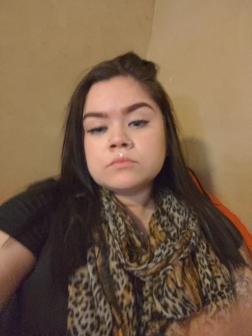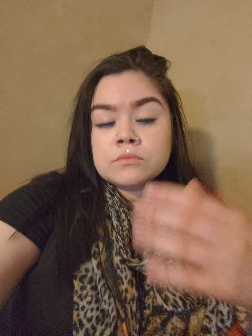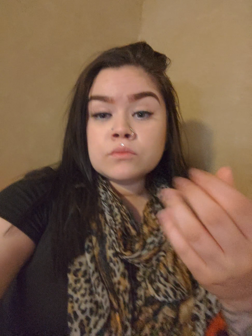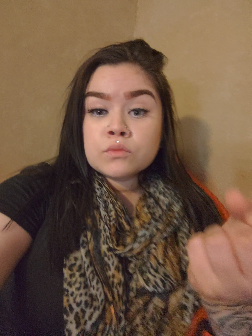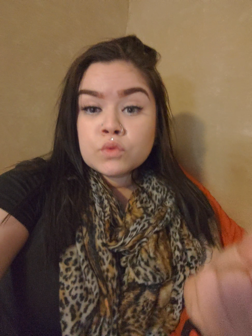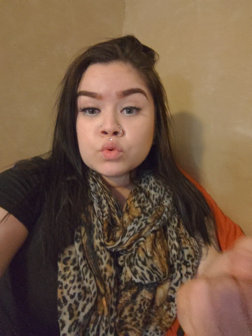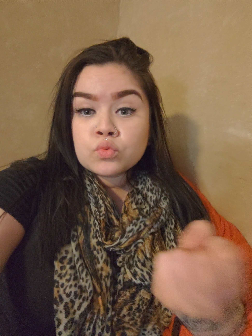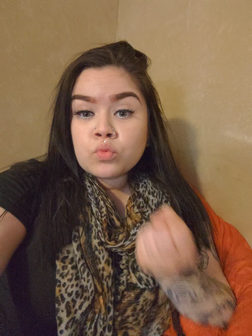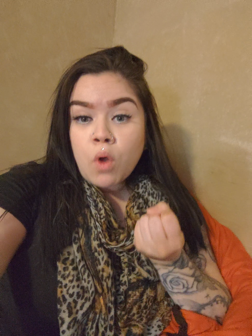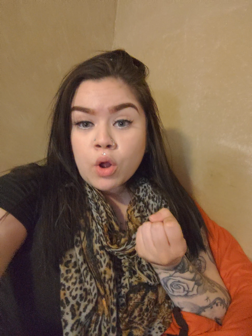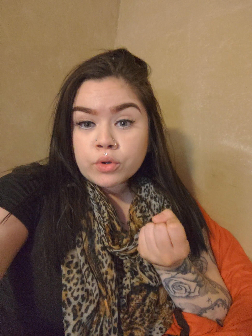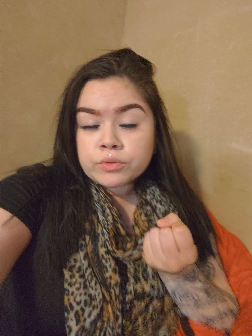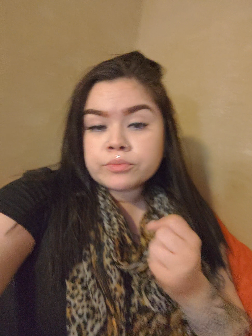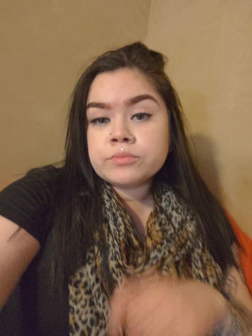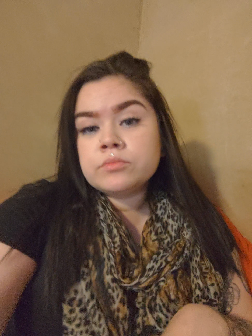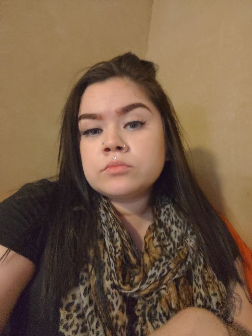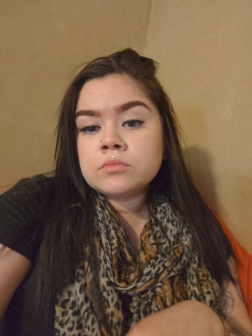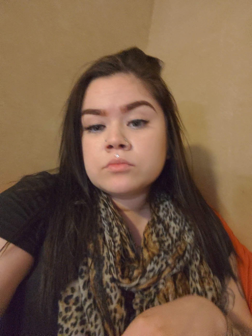drawer